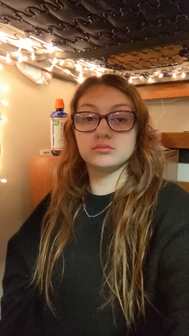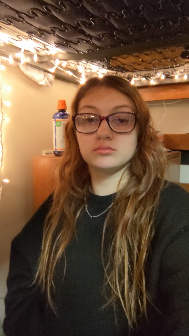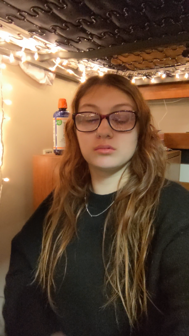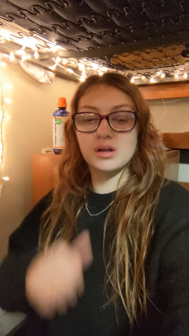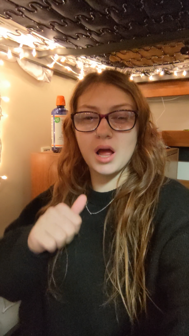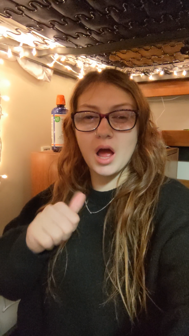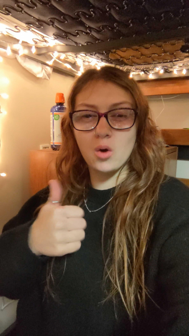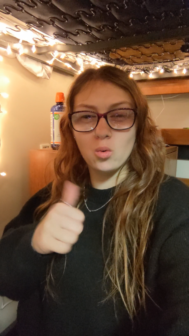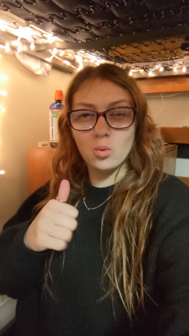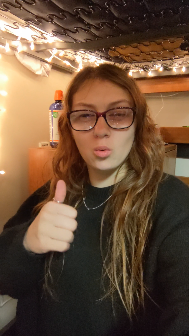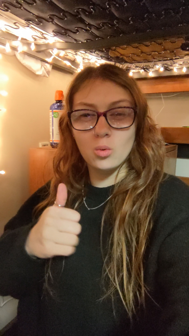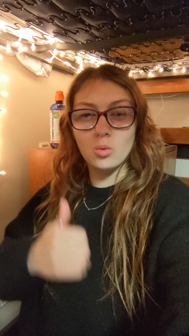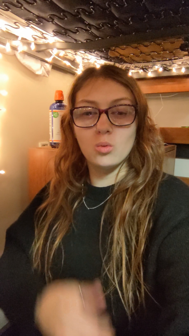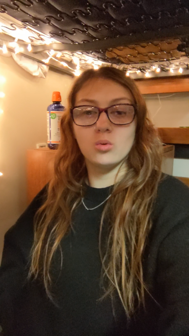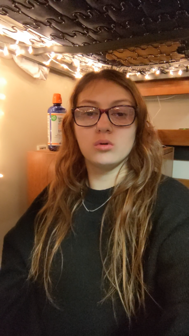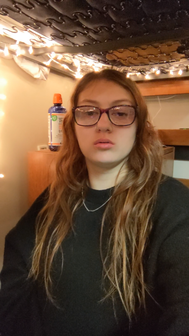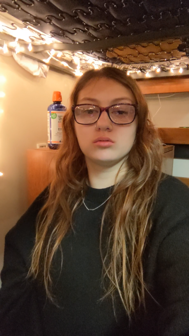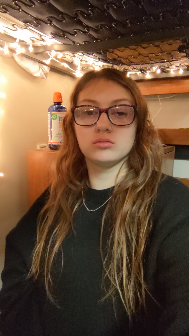how